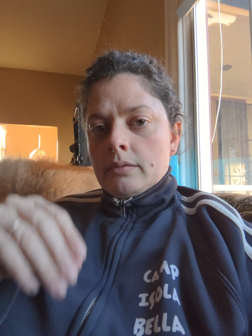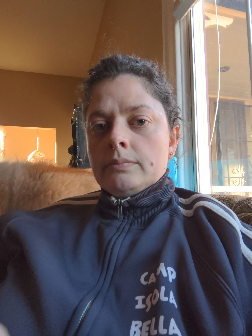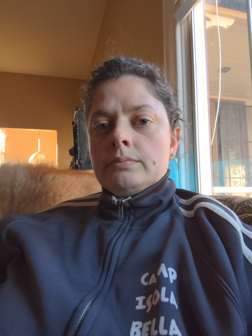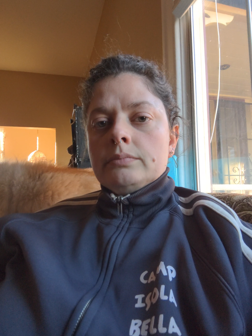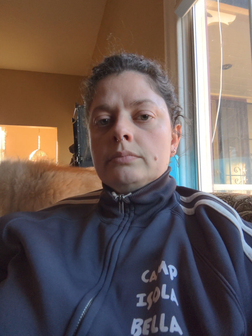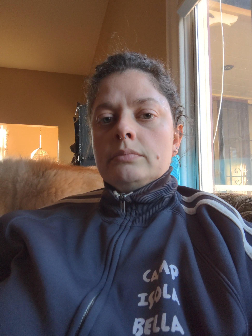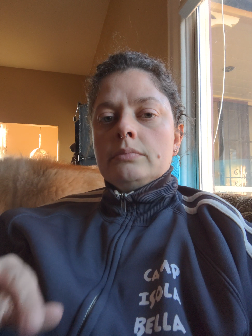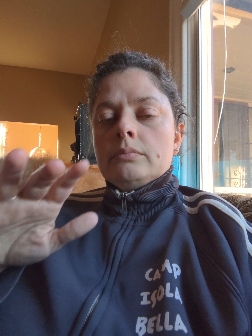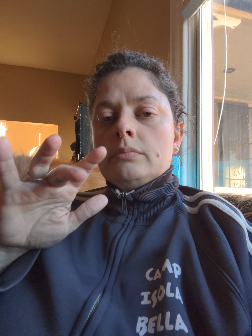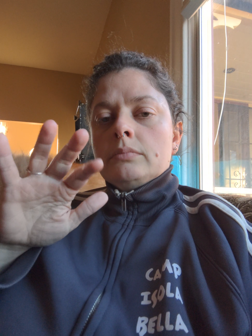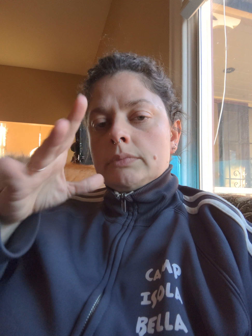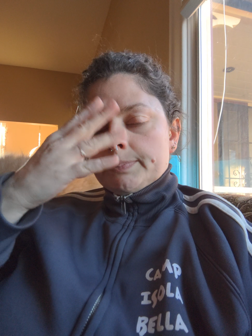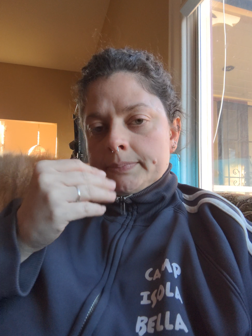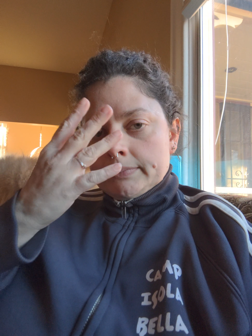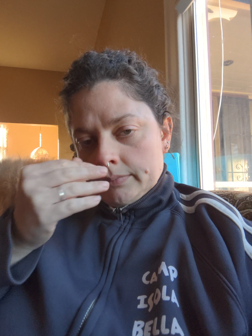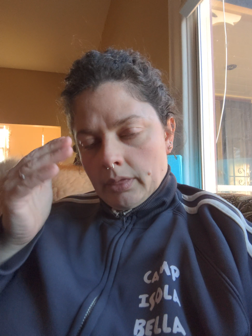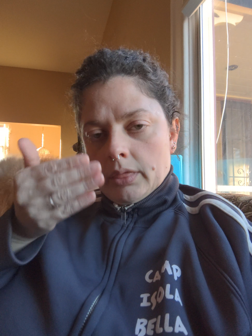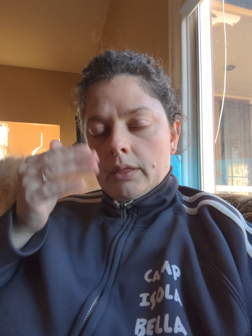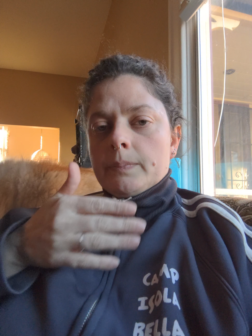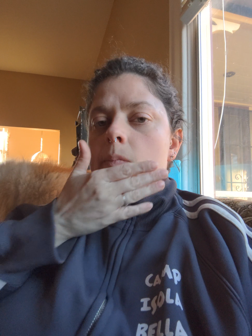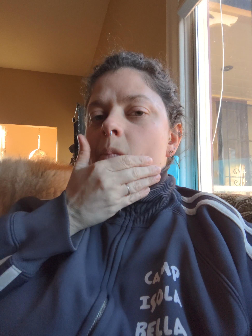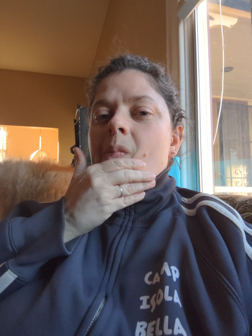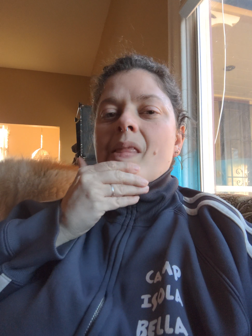sleepy